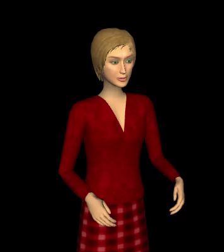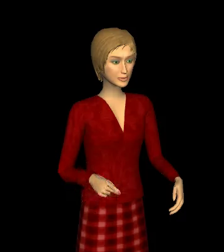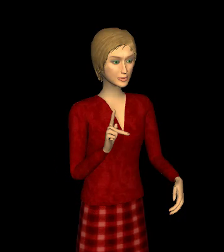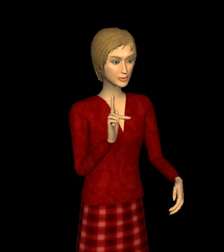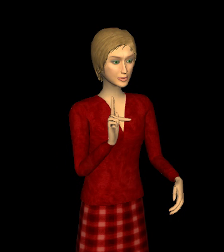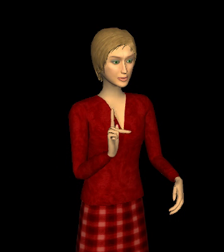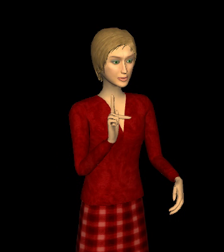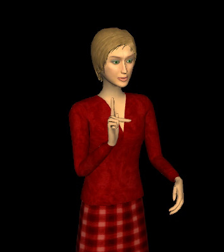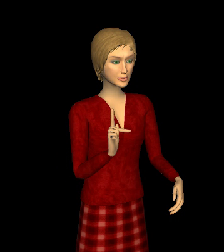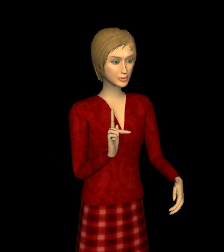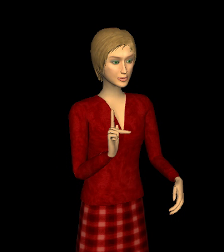كيلوجرامات